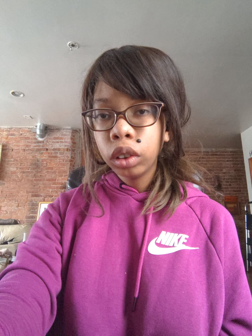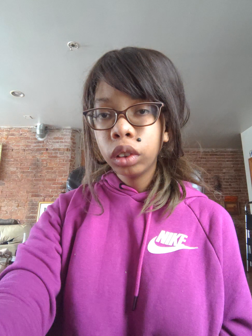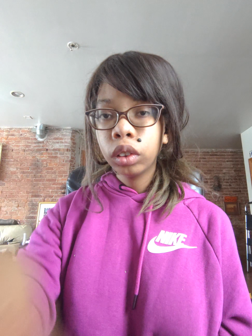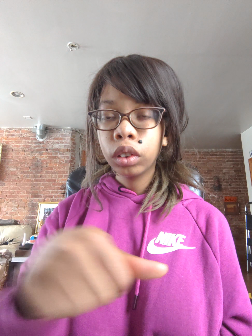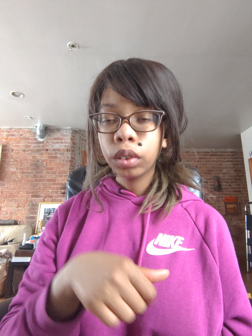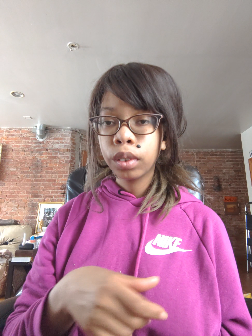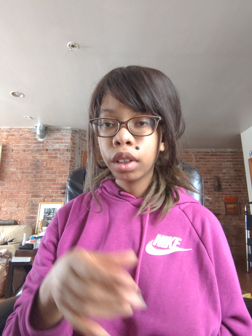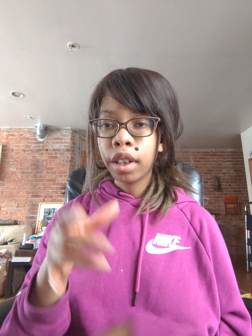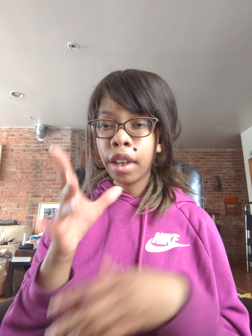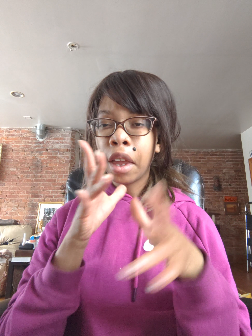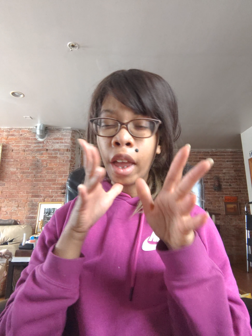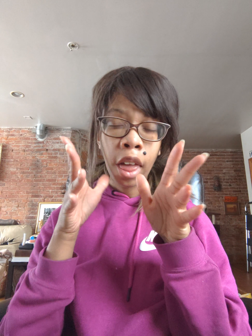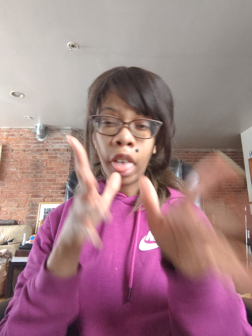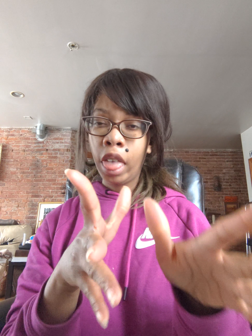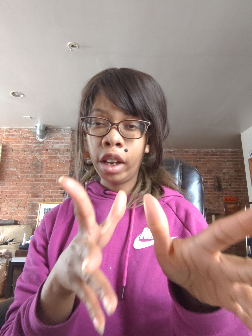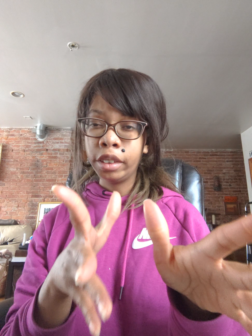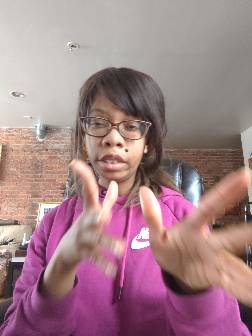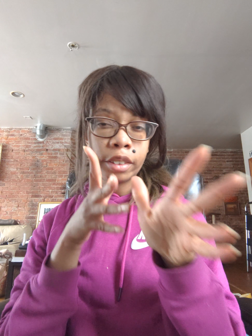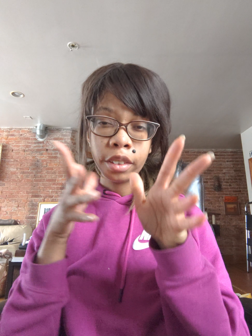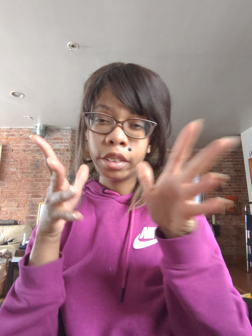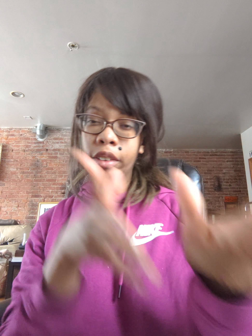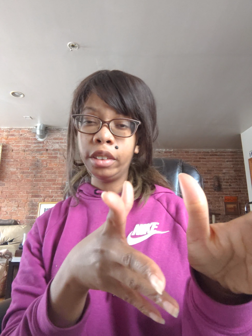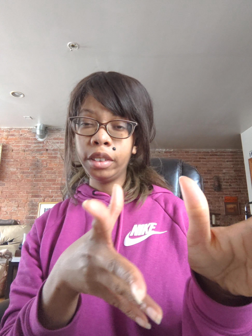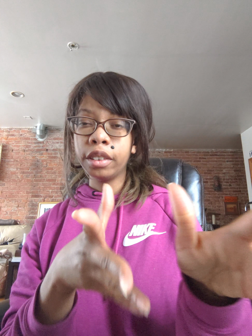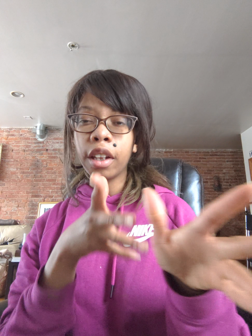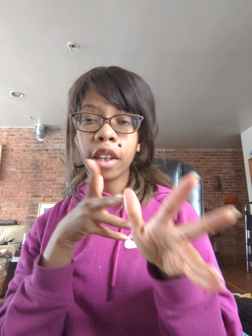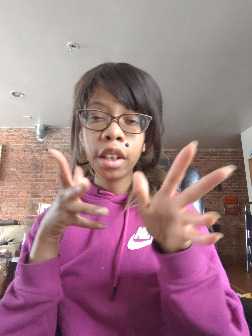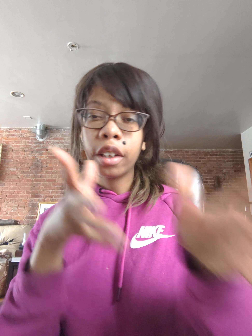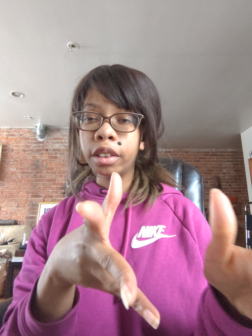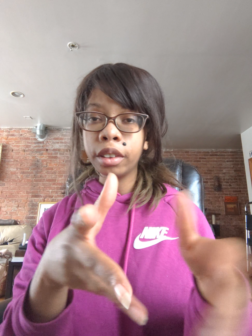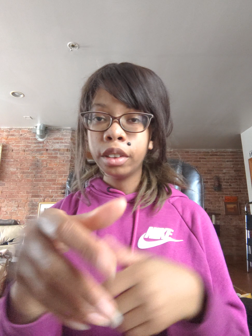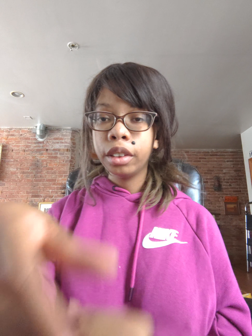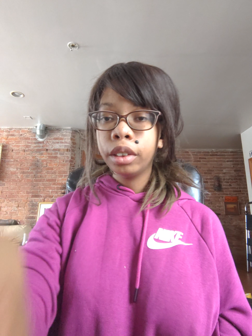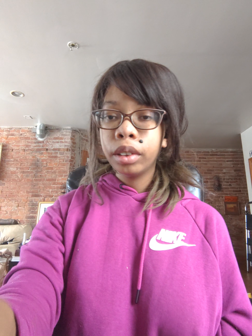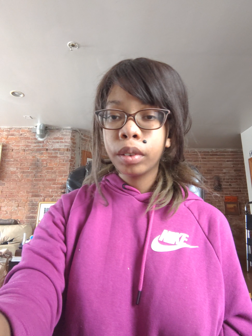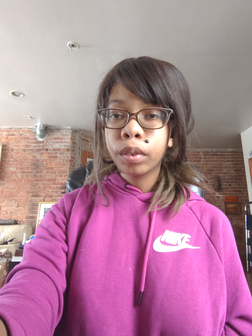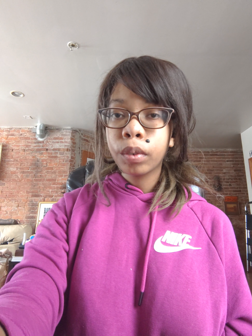hate